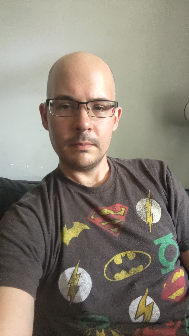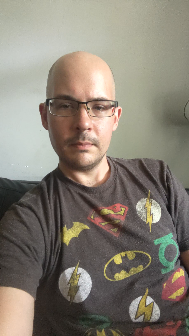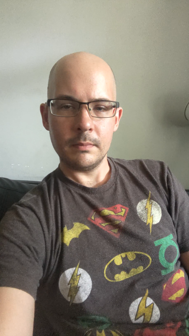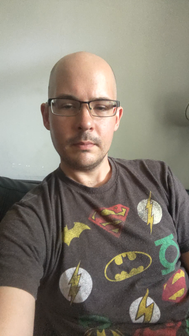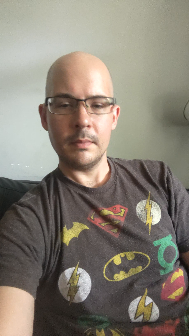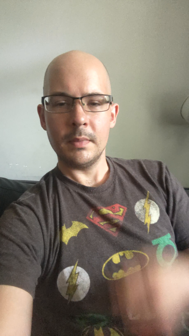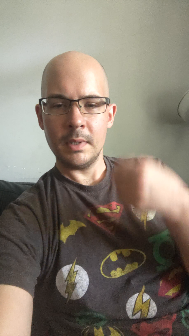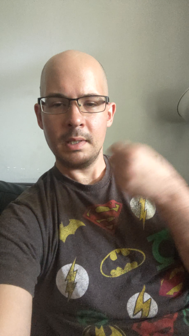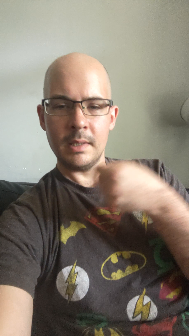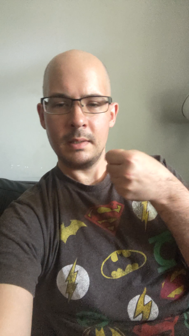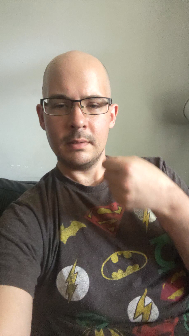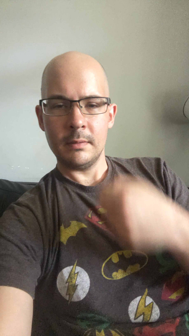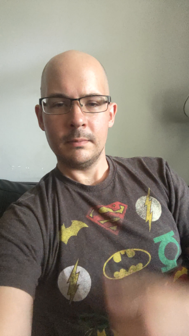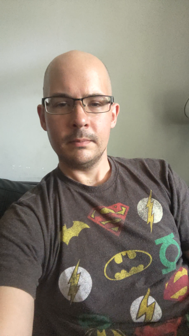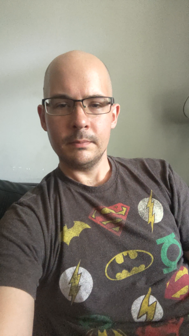hit